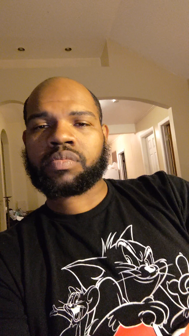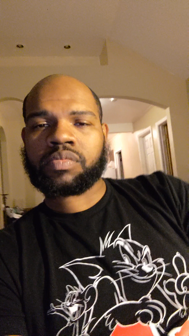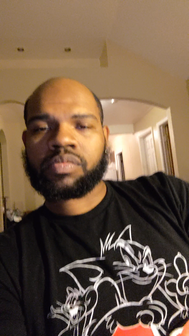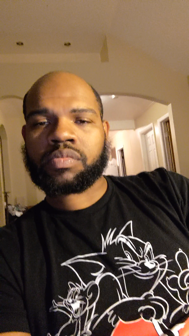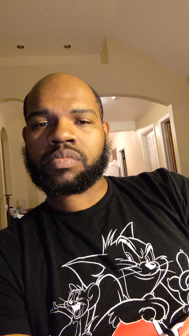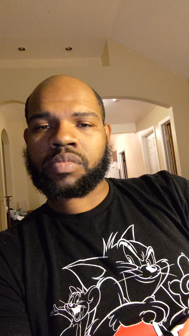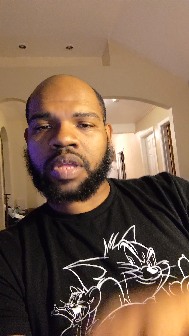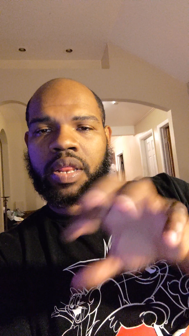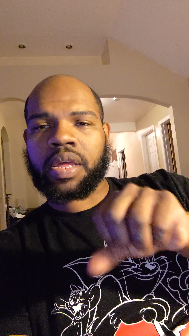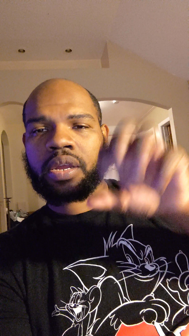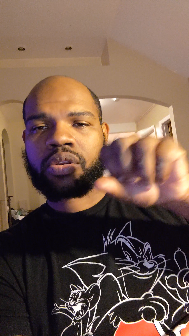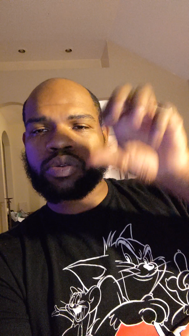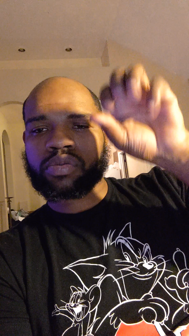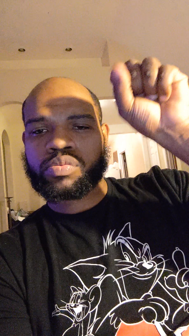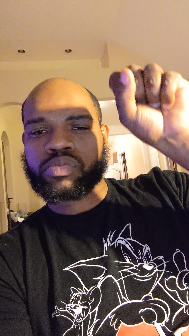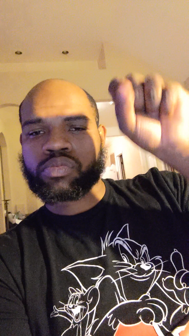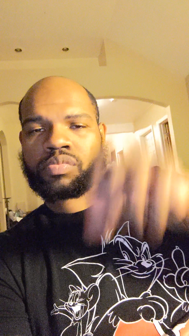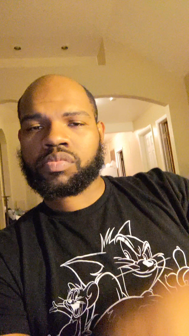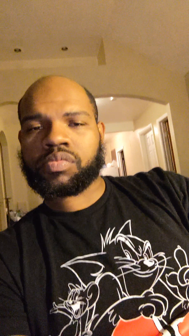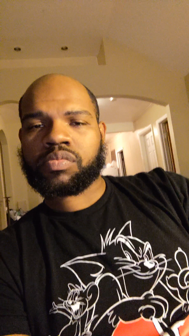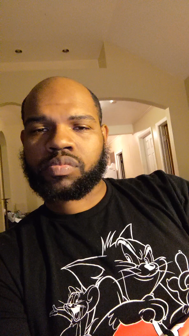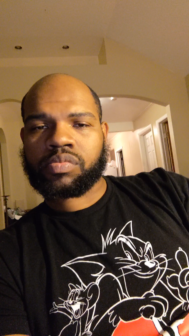ladder